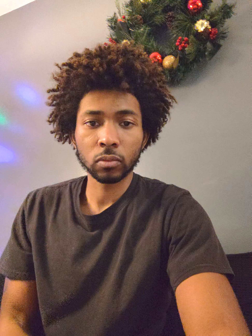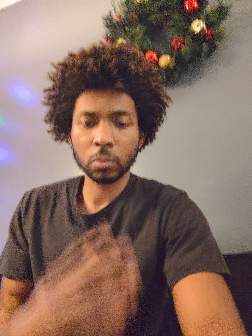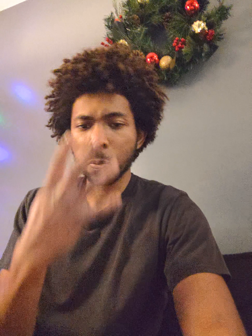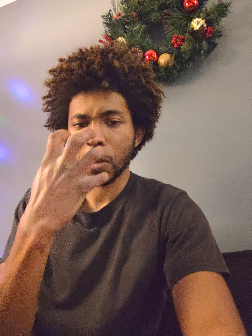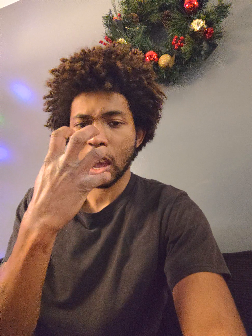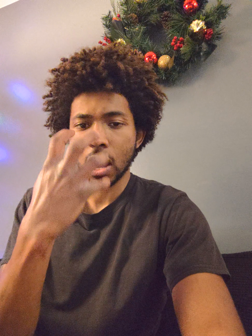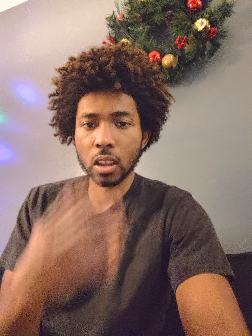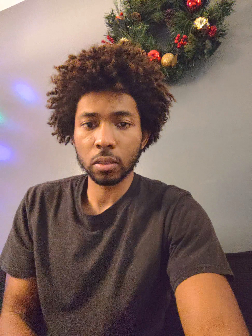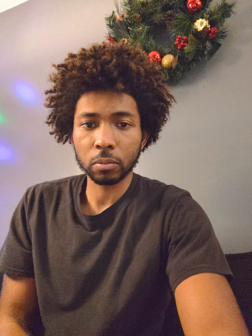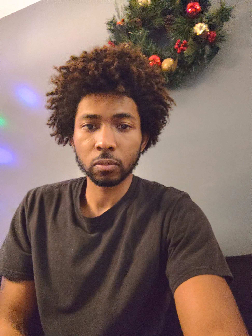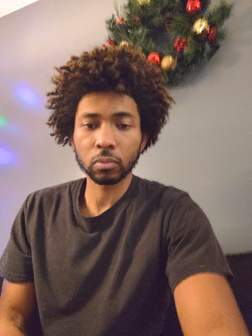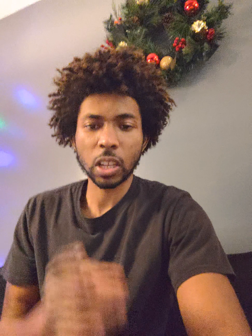mad